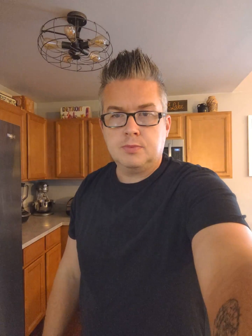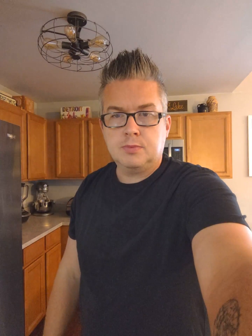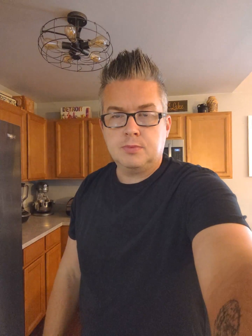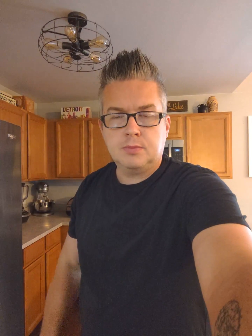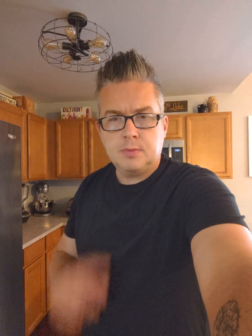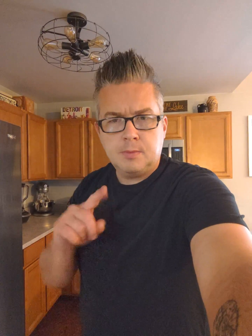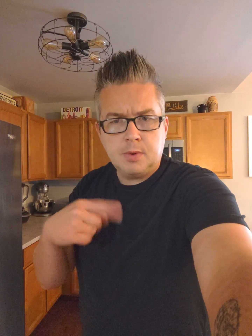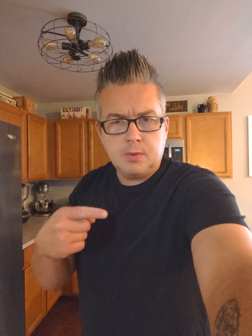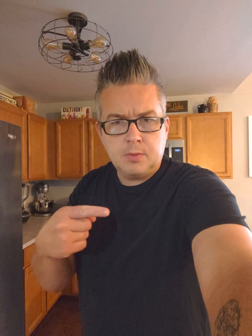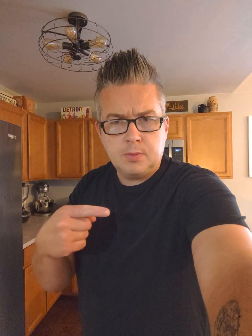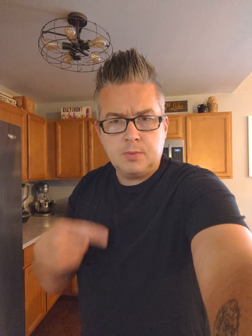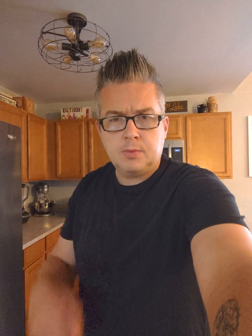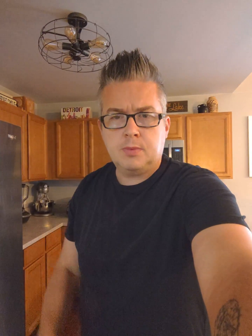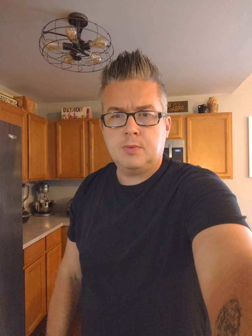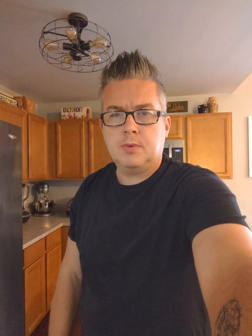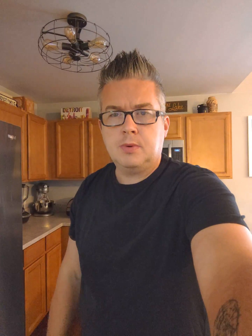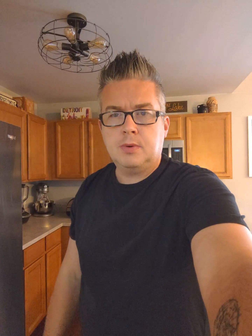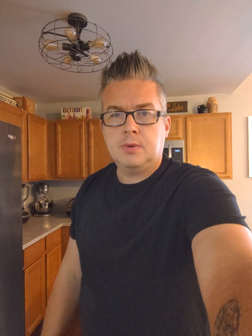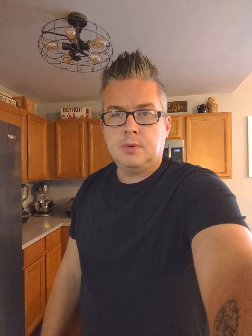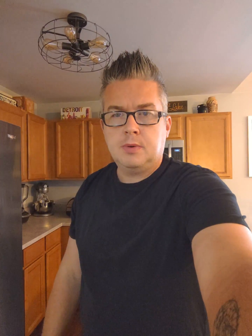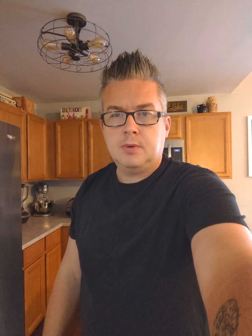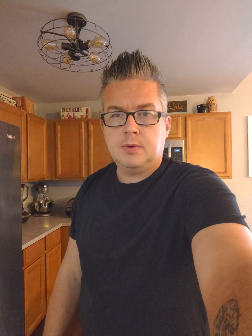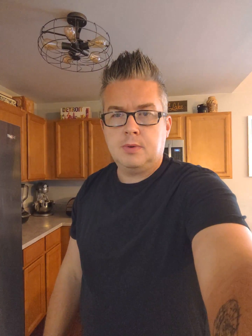about